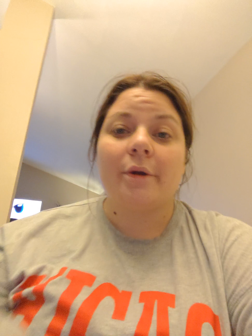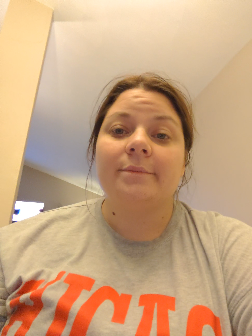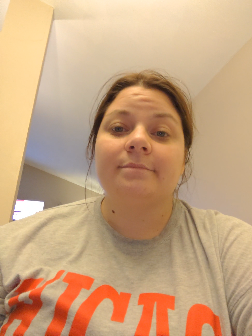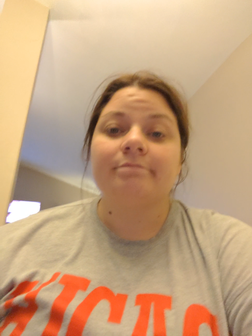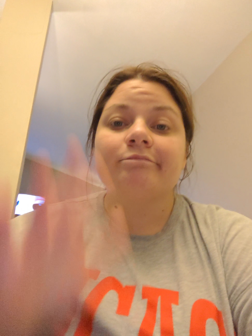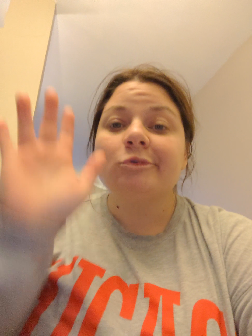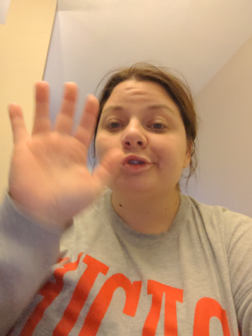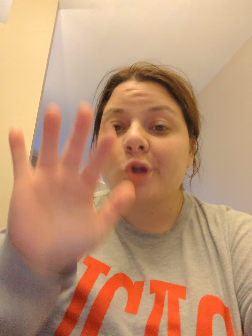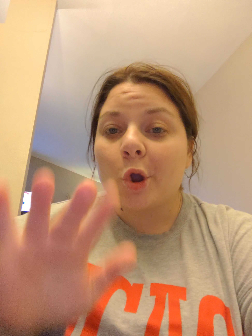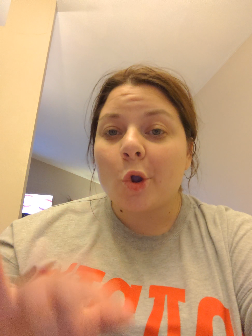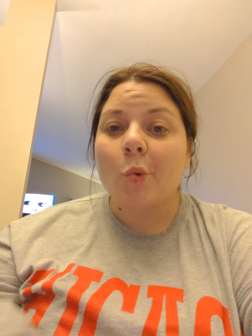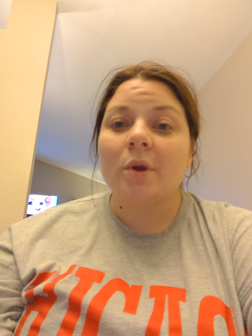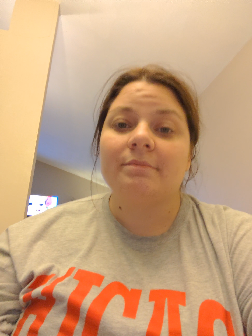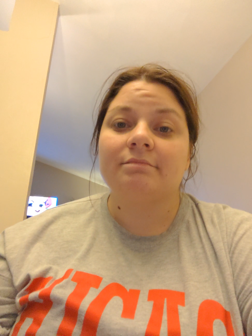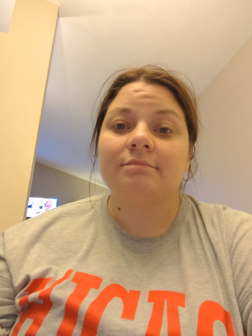snow